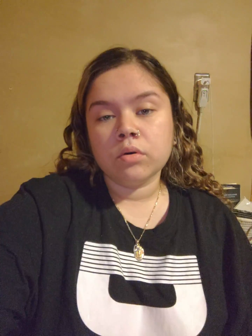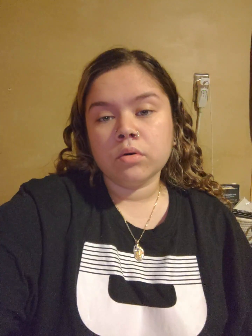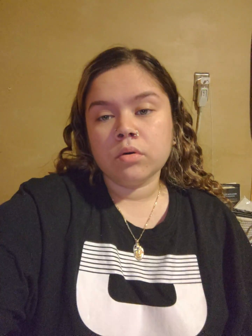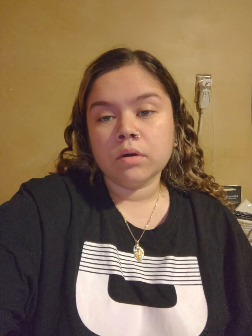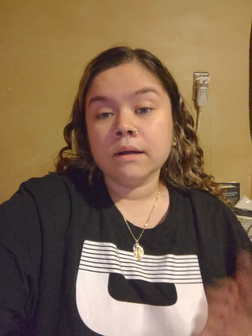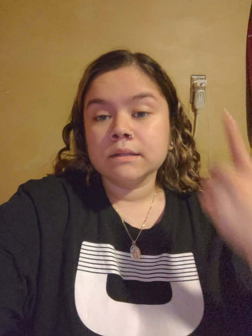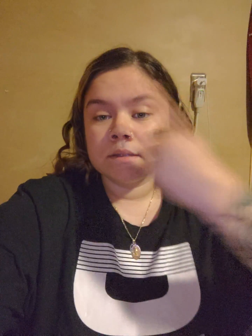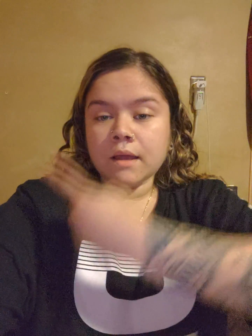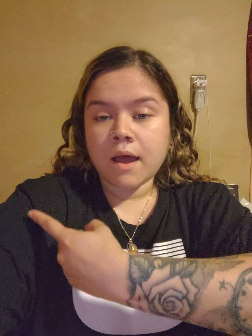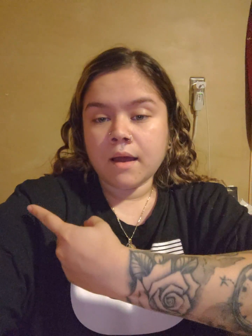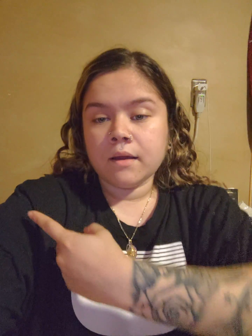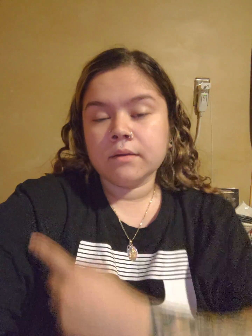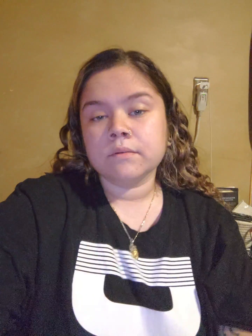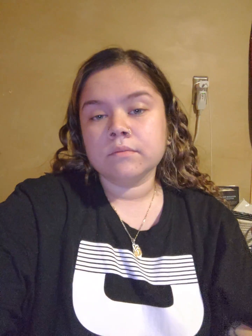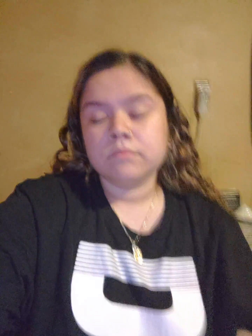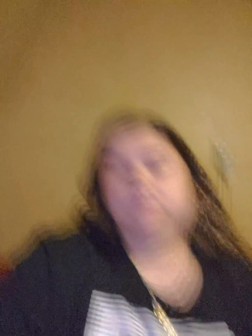day